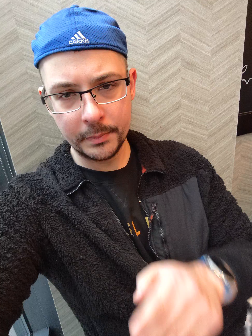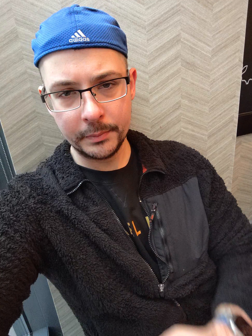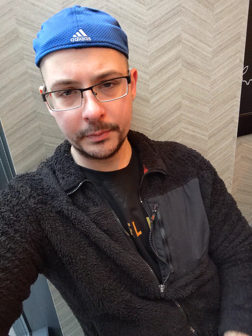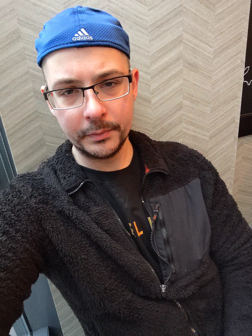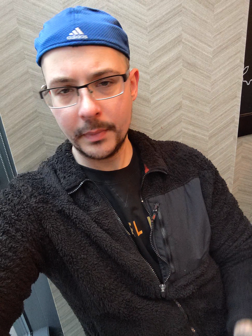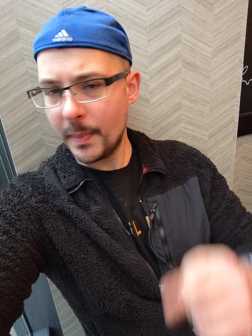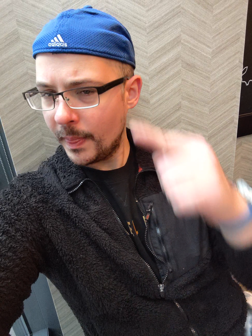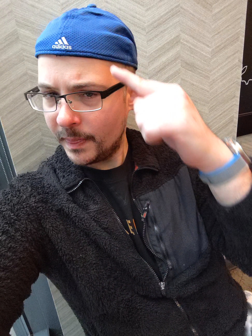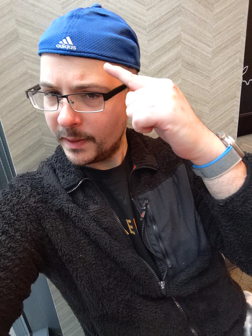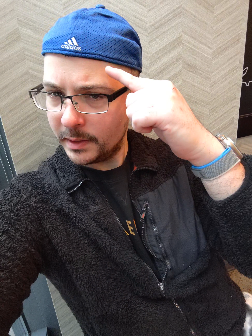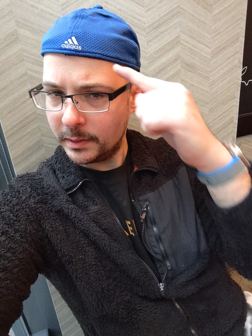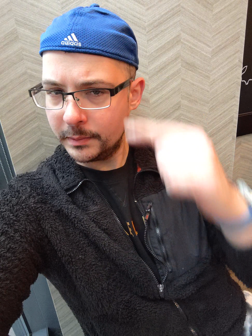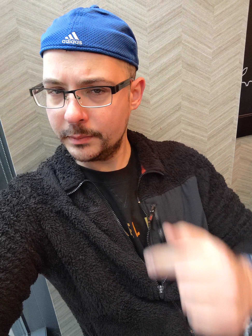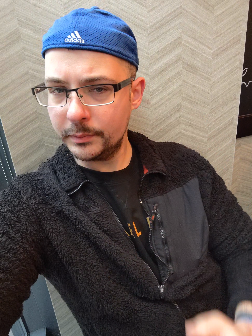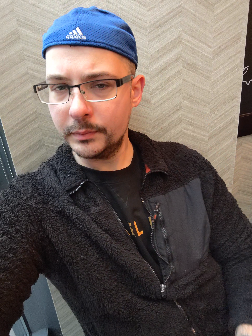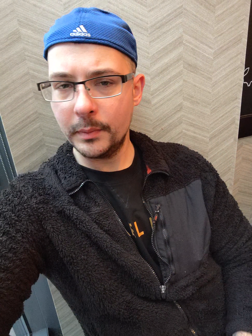think